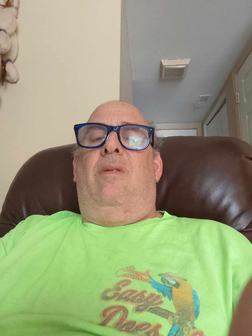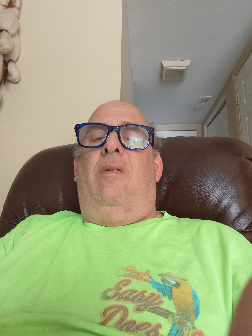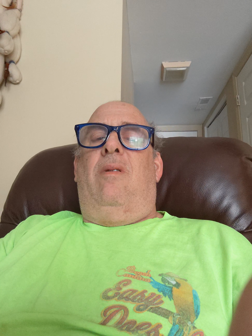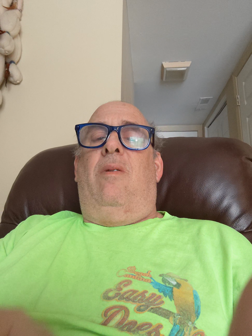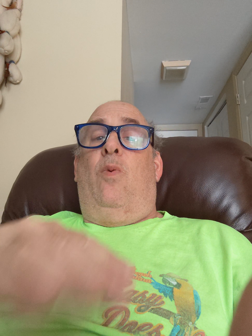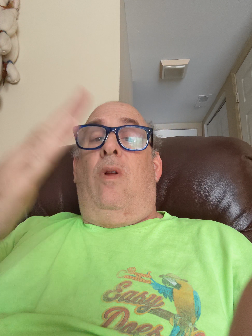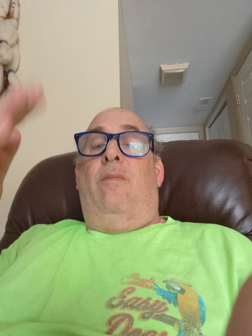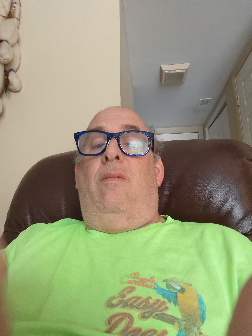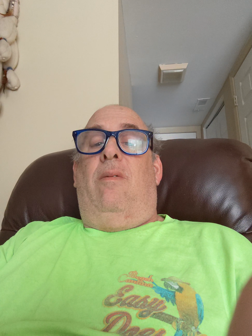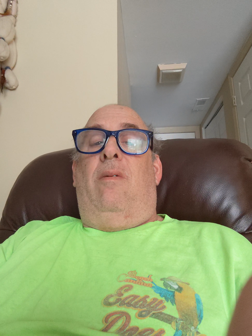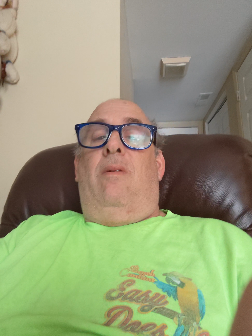open